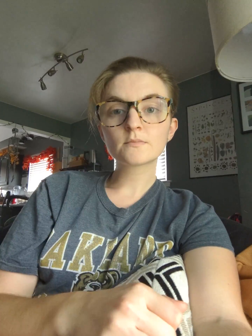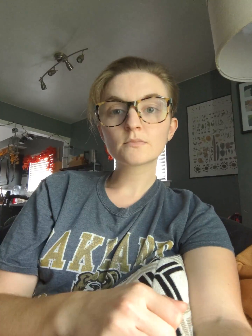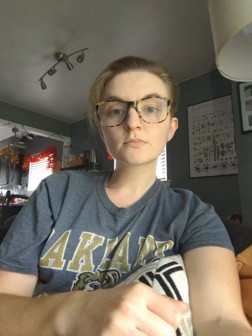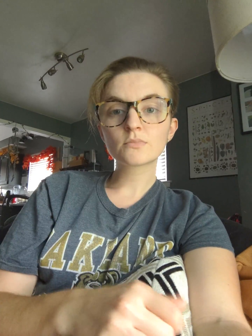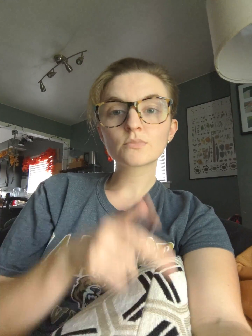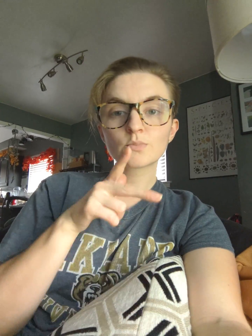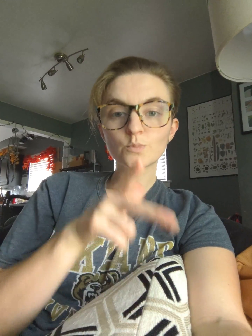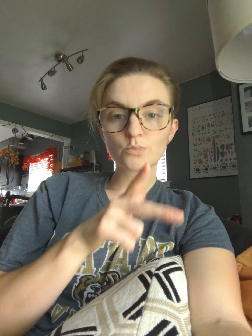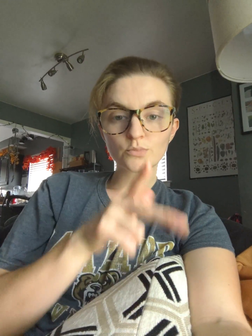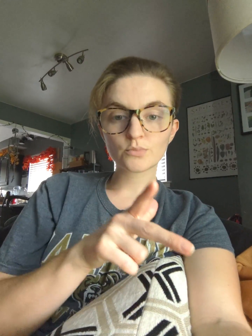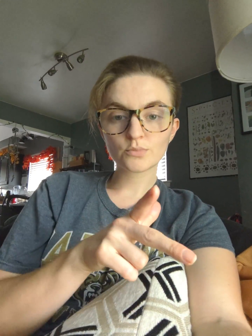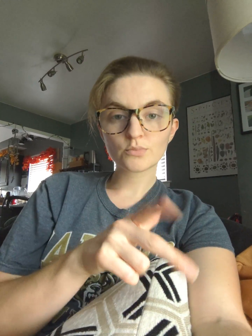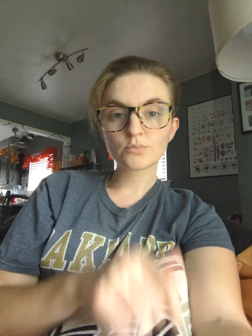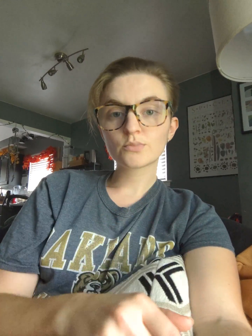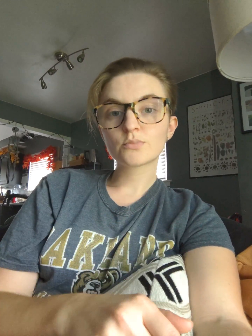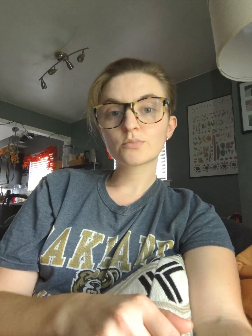garage